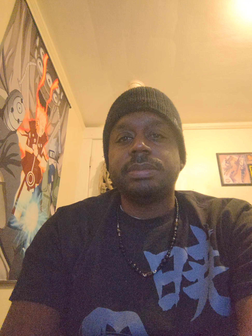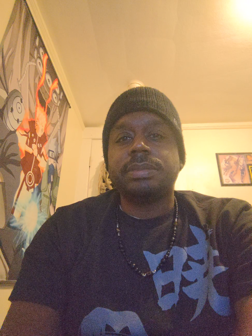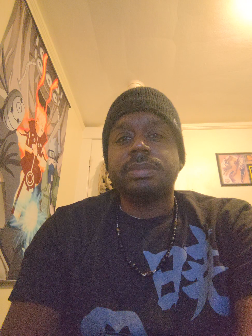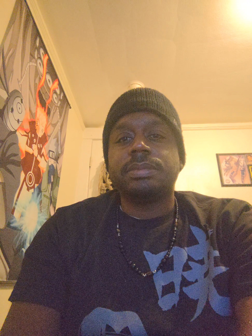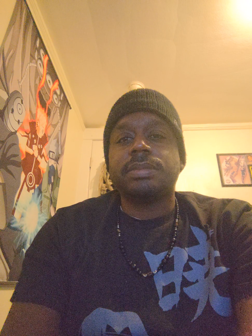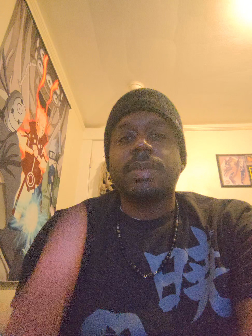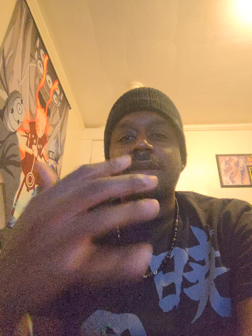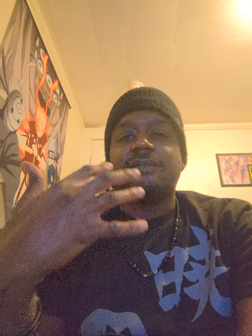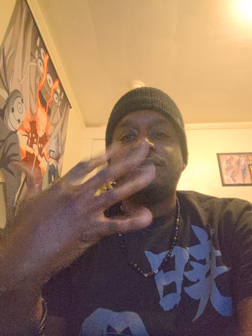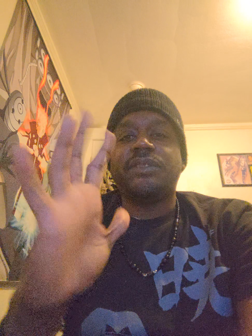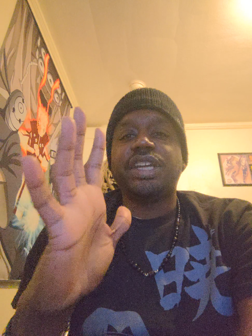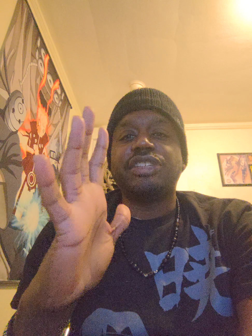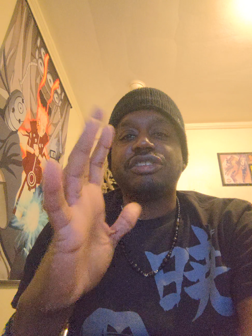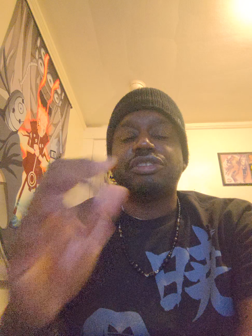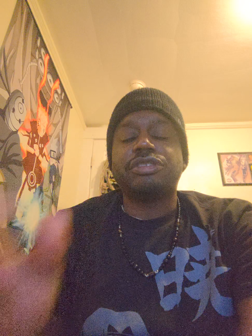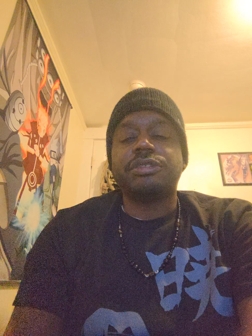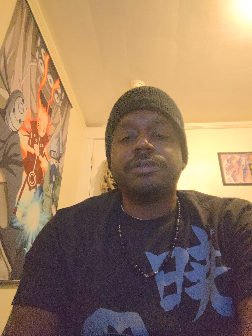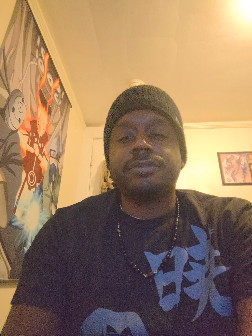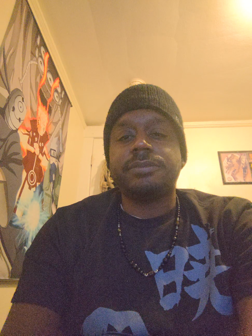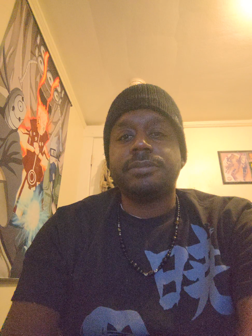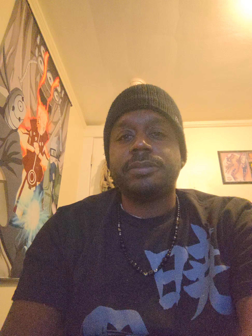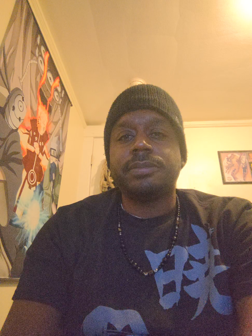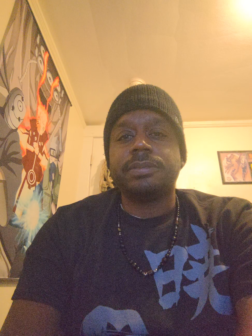finish